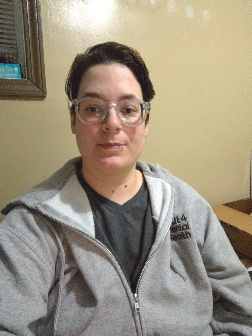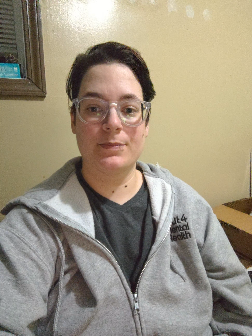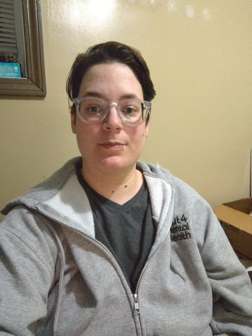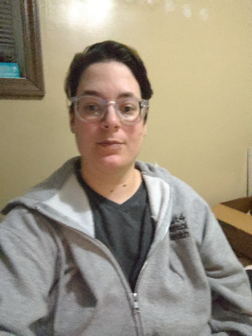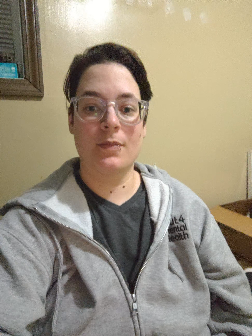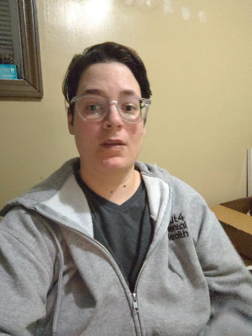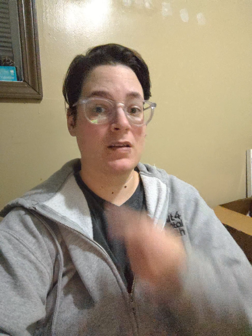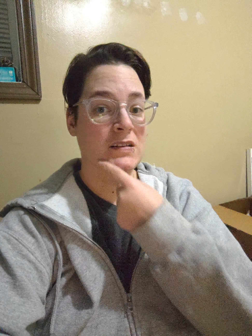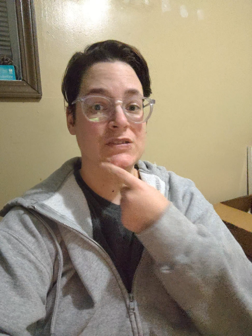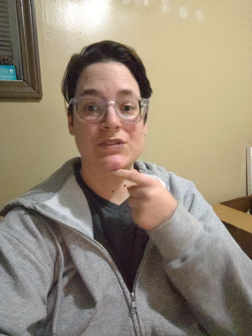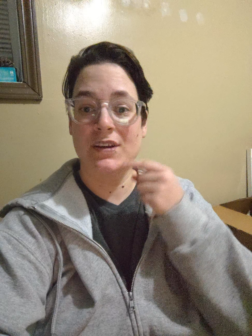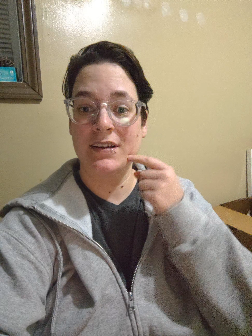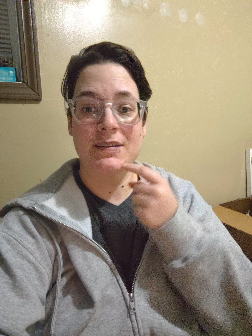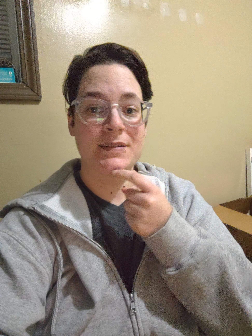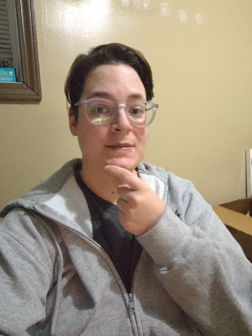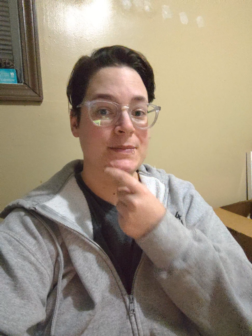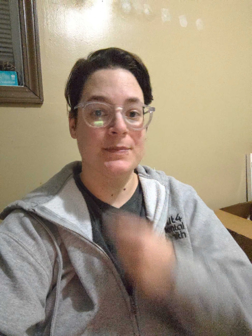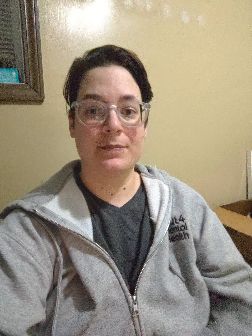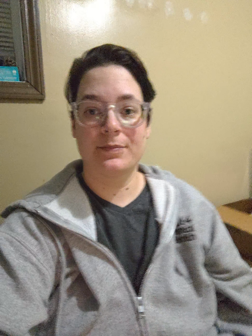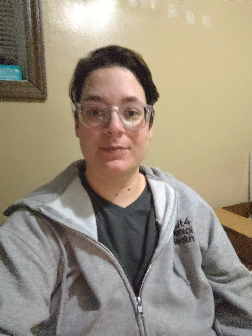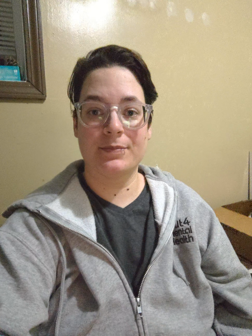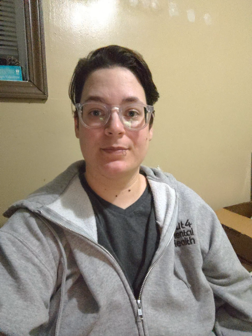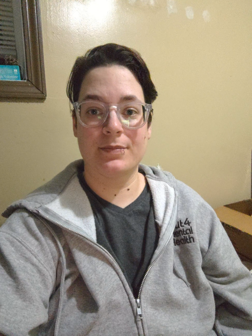chin